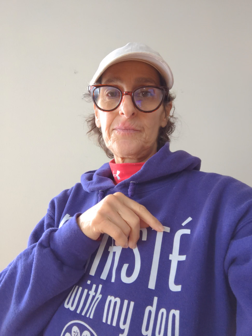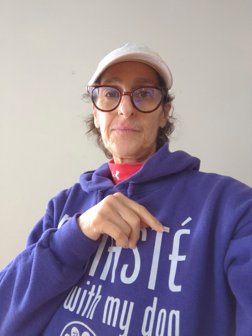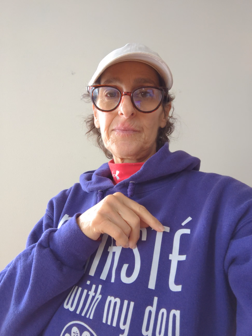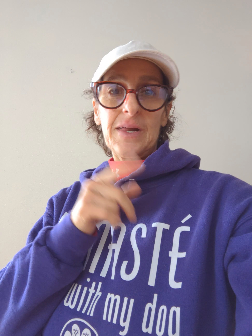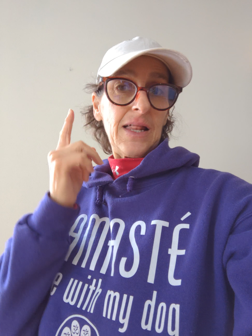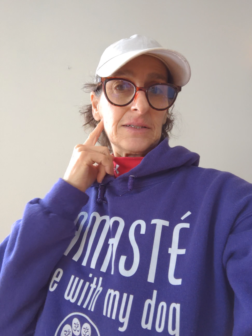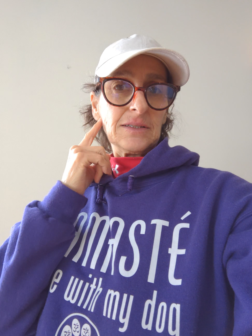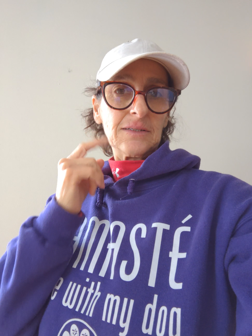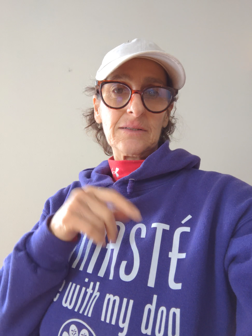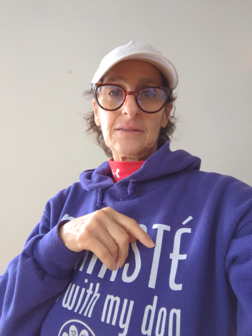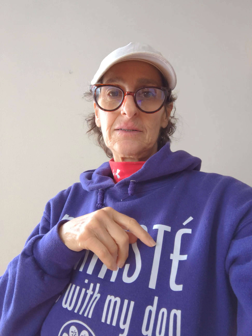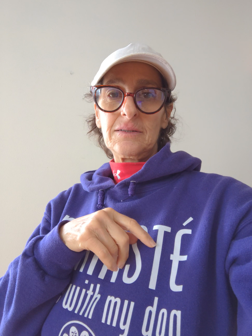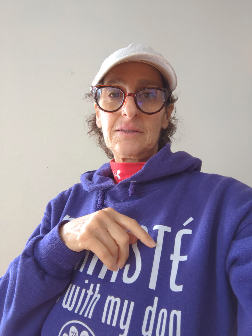listen